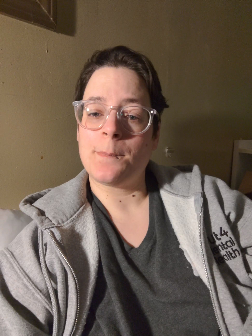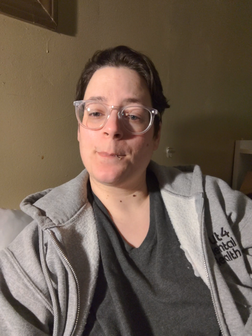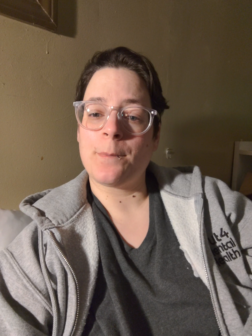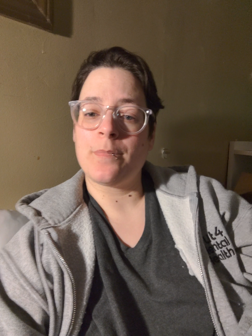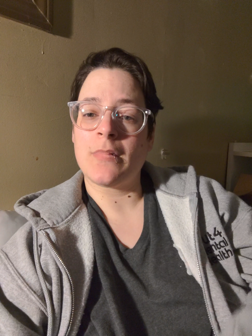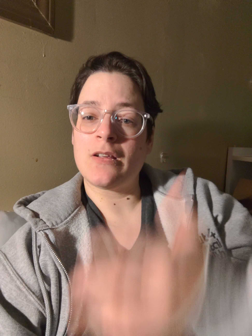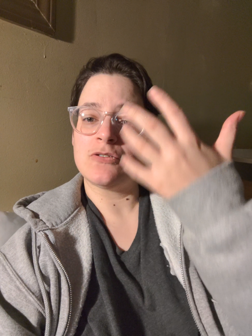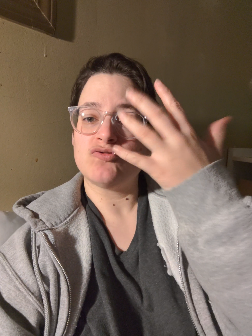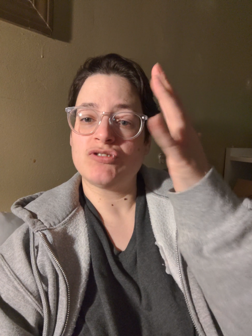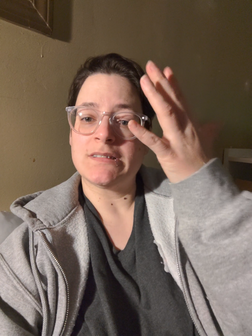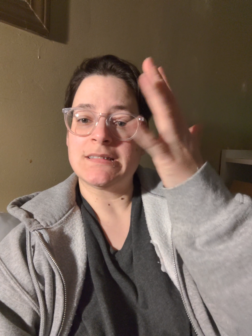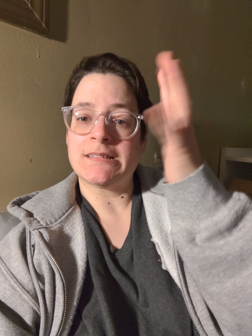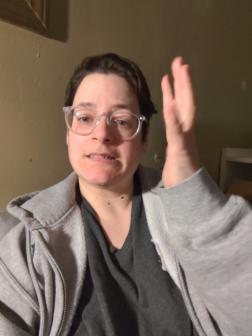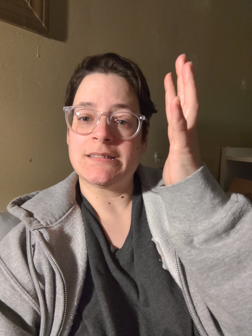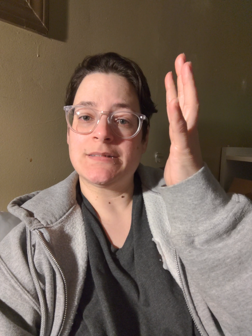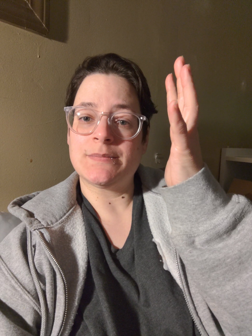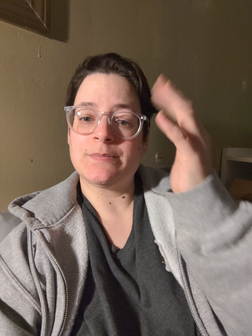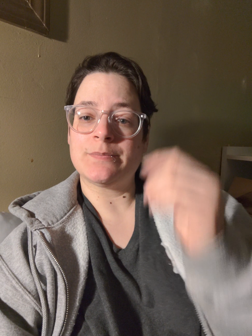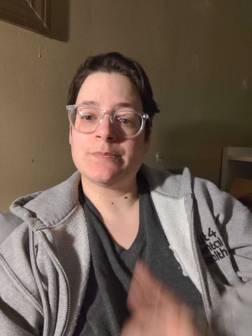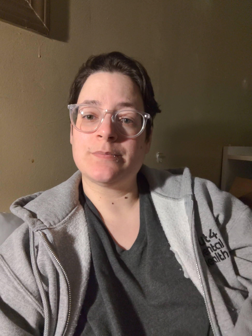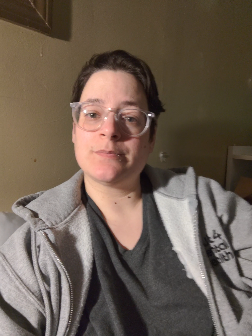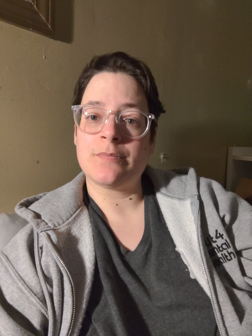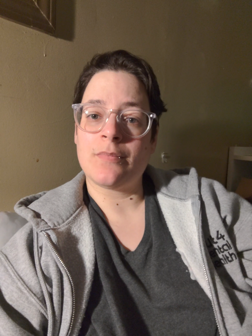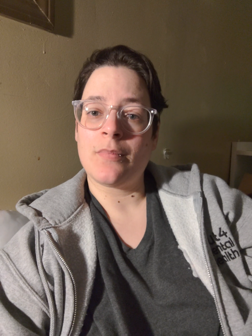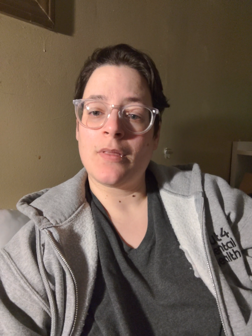tree